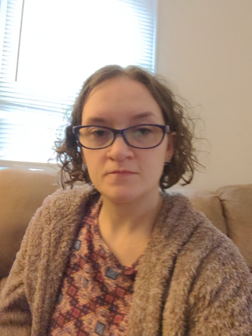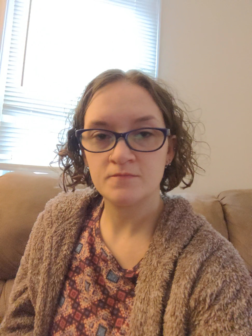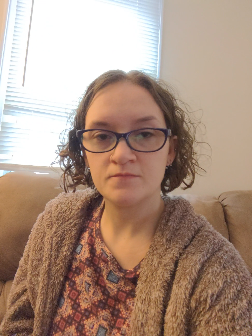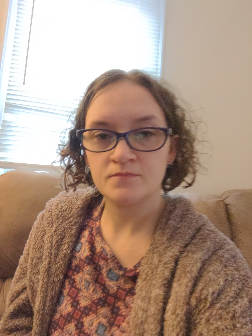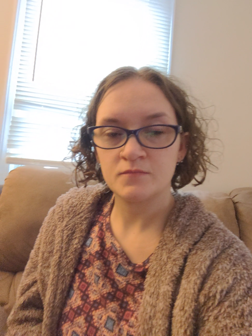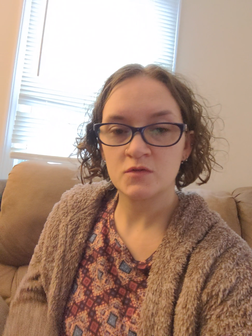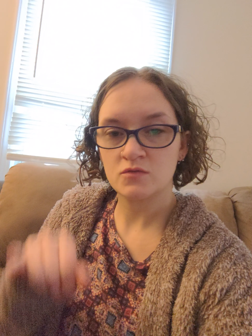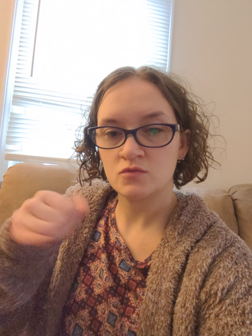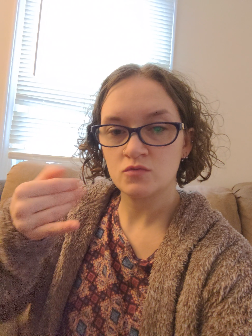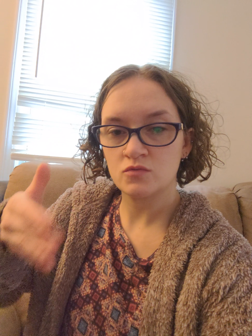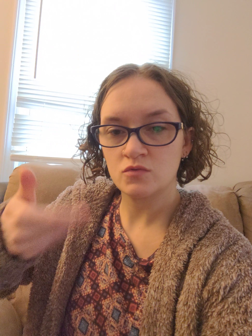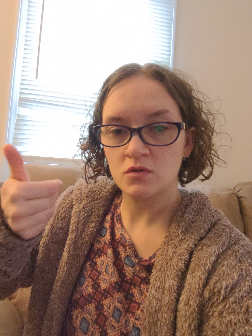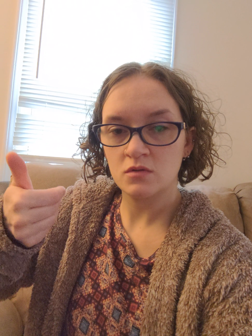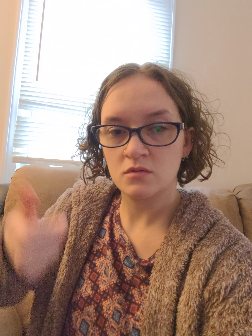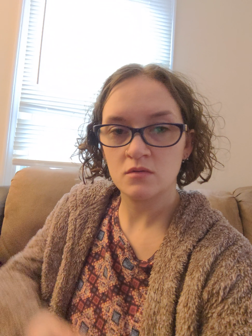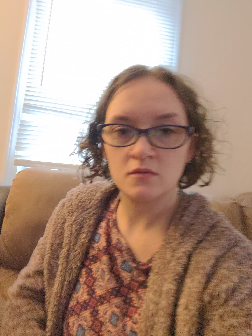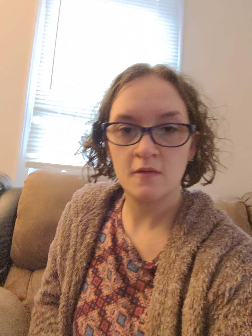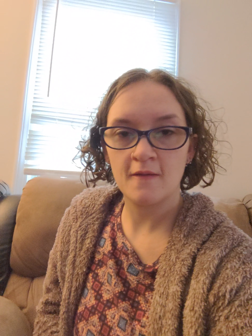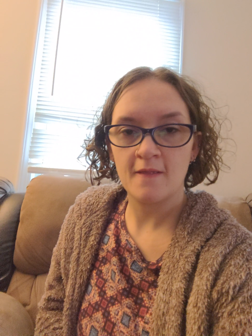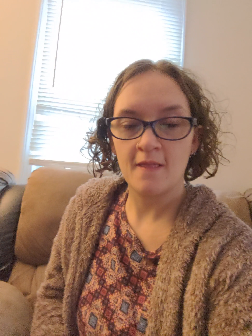jeans